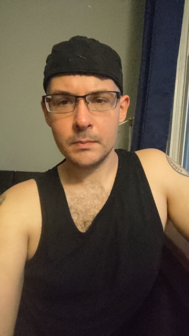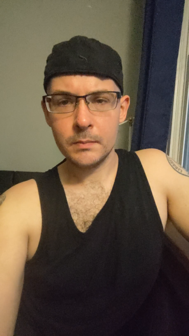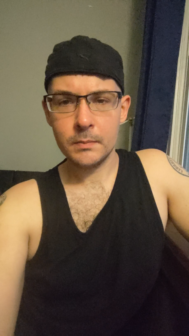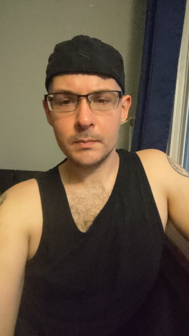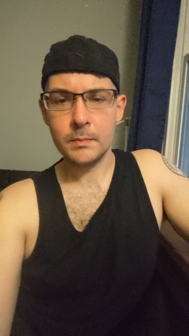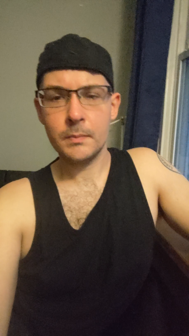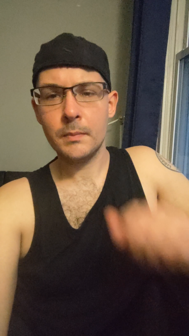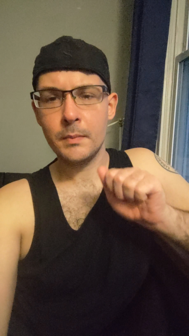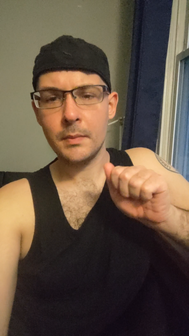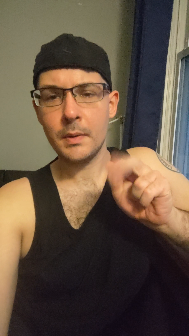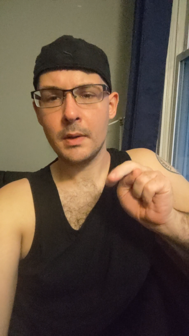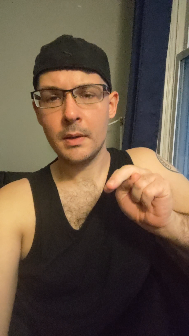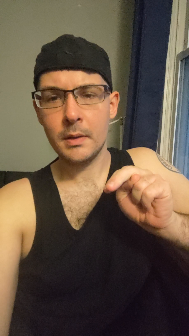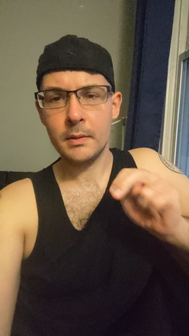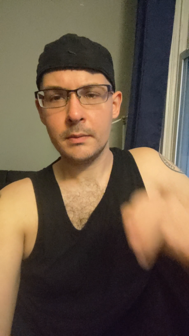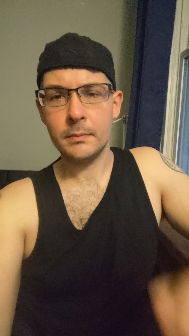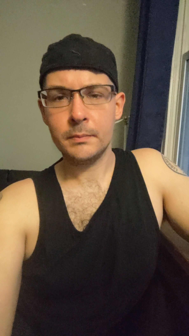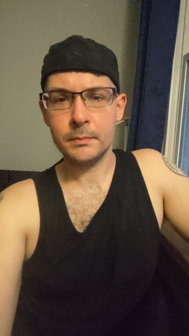an